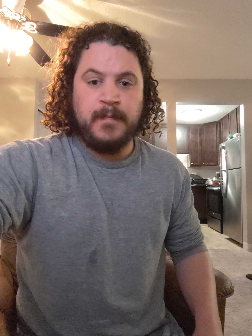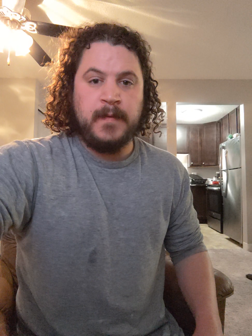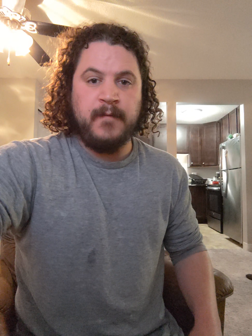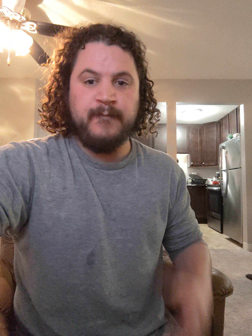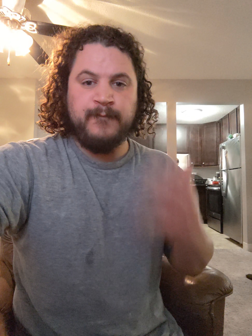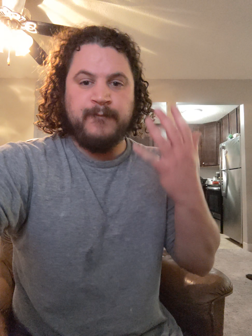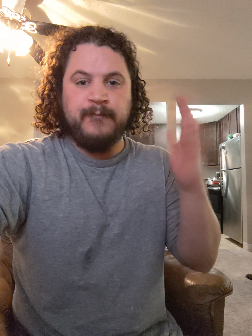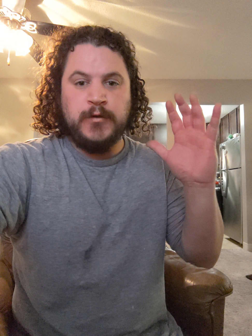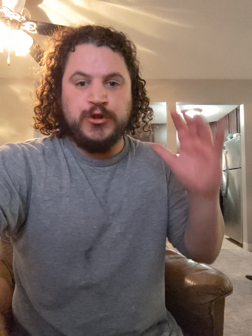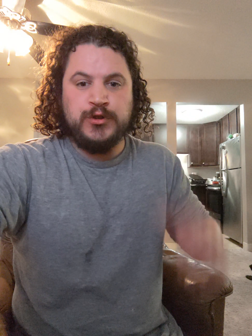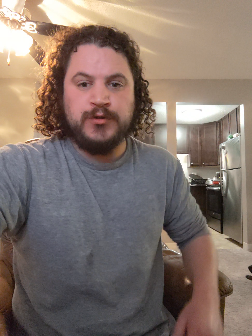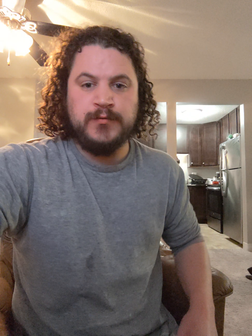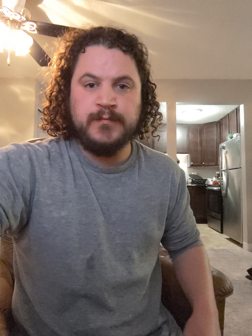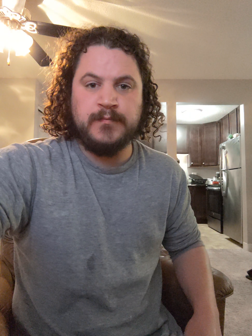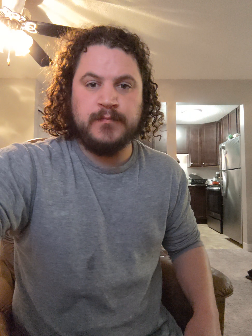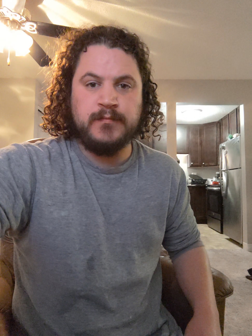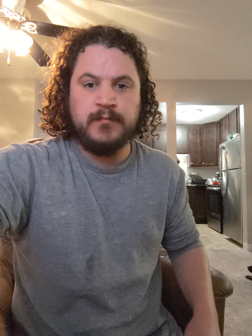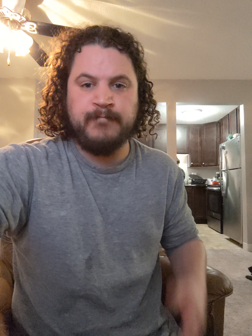finish